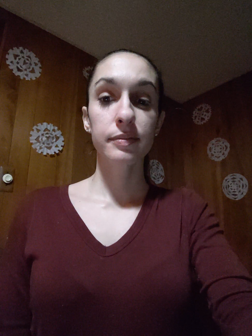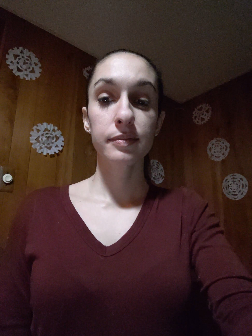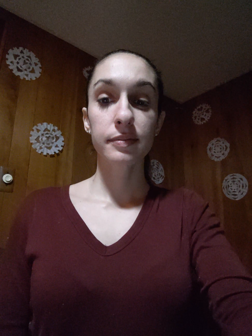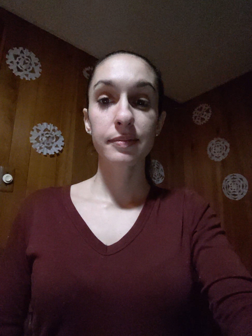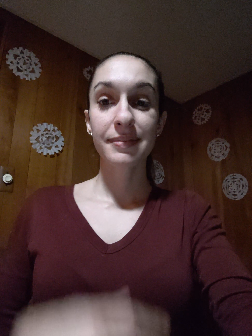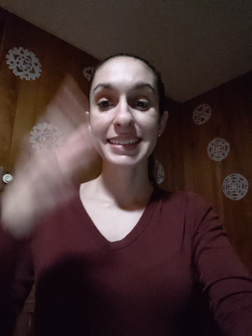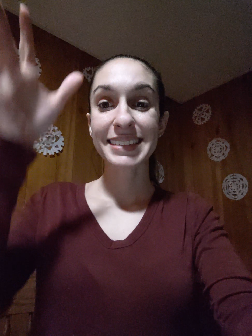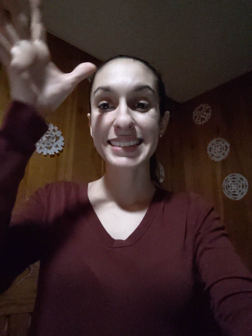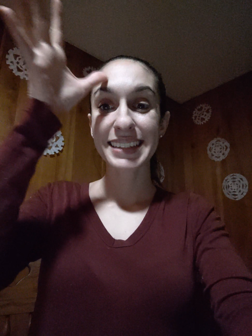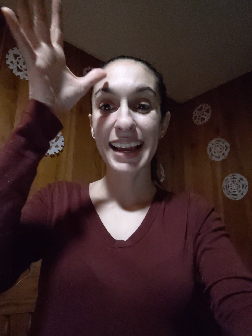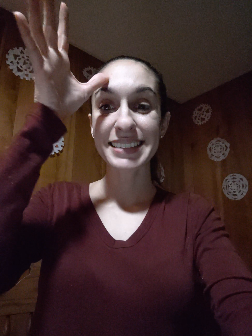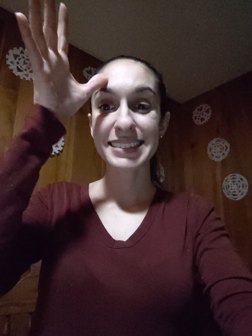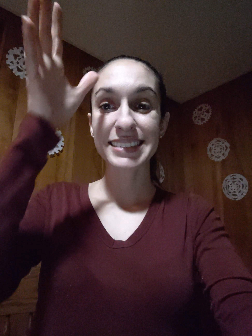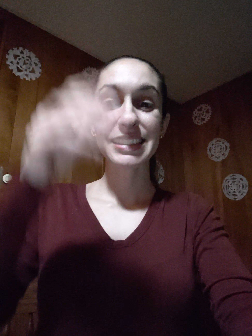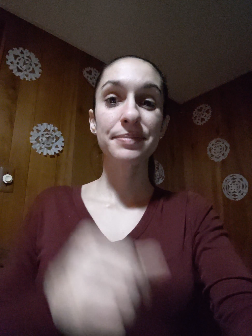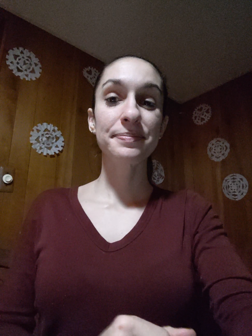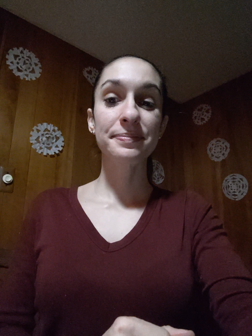dad